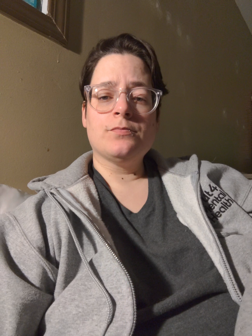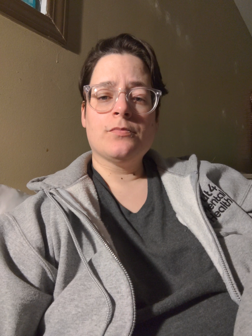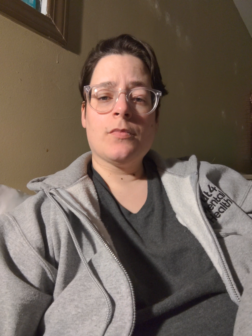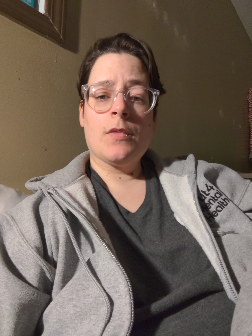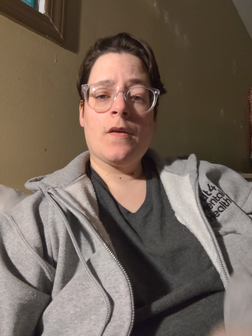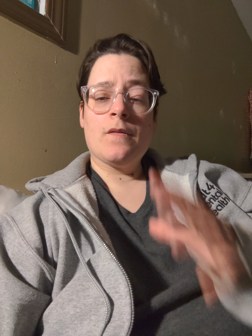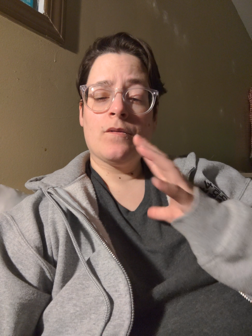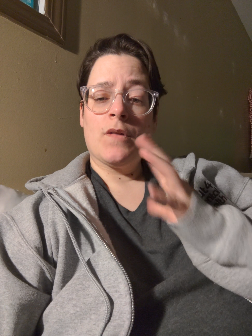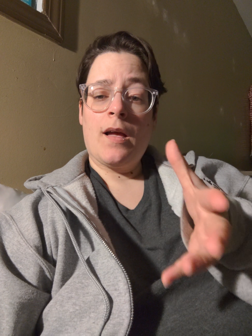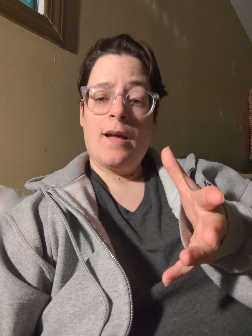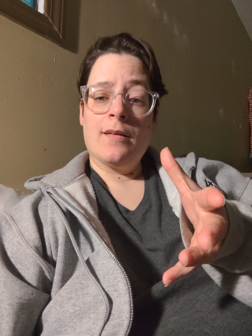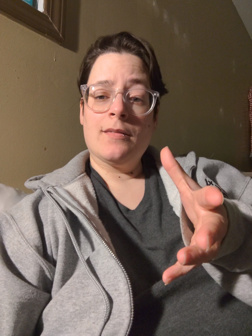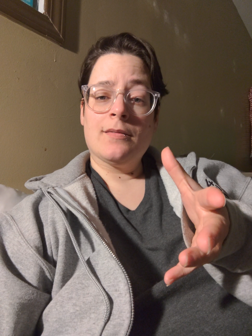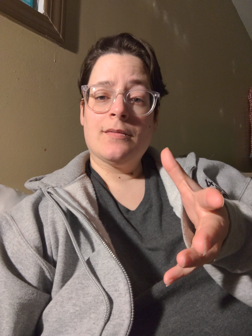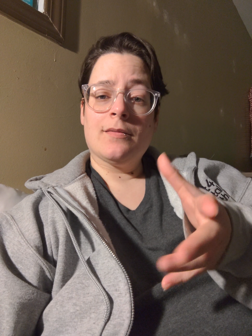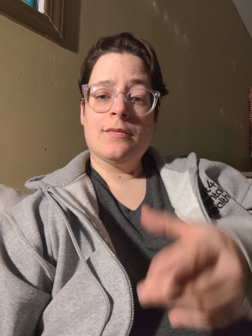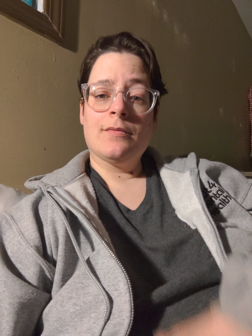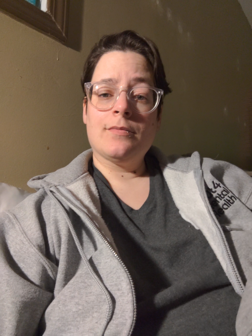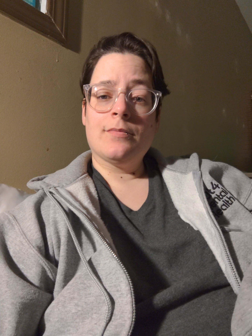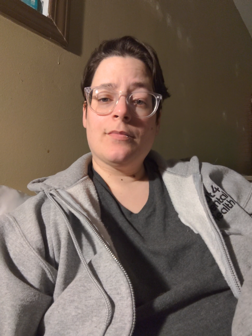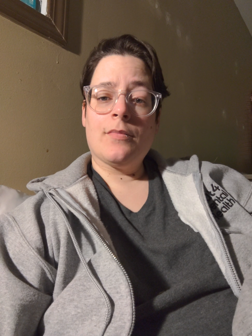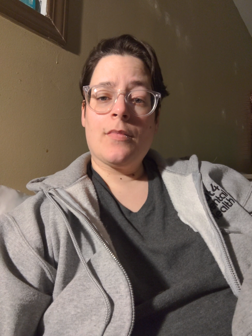fine